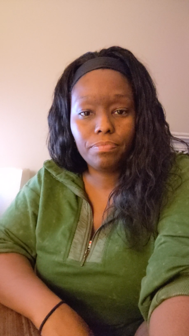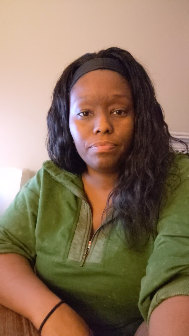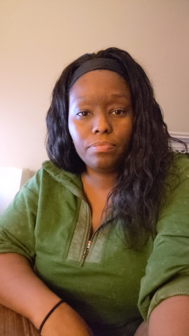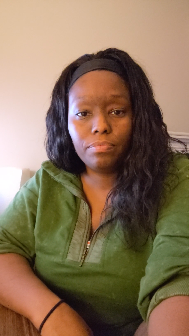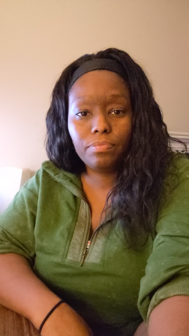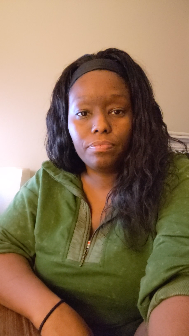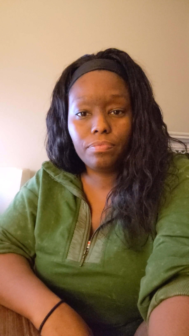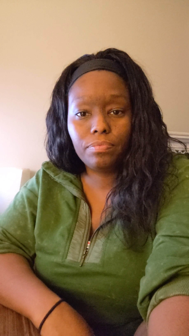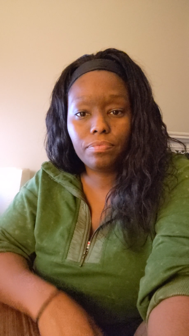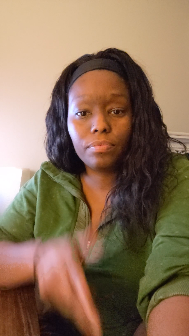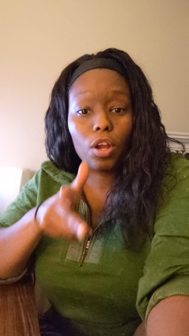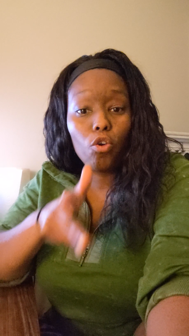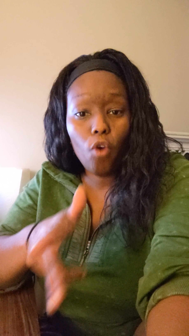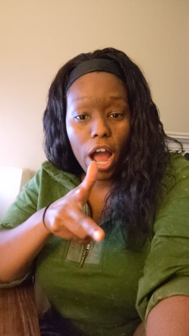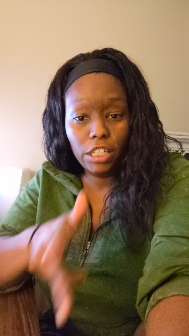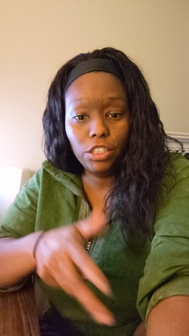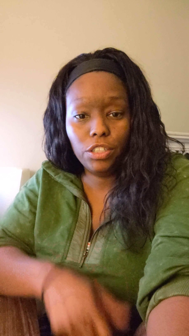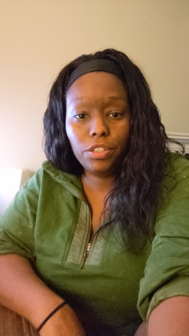garage